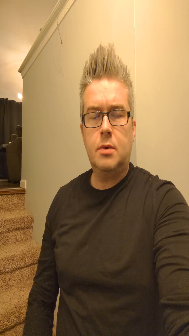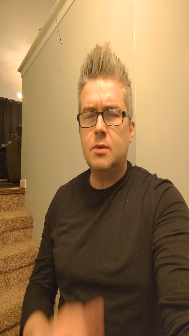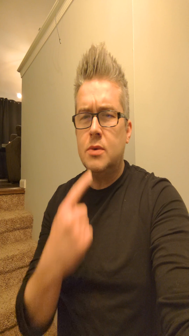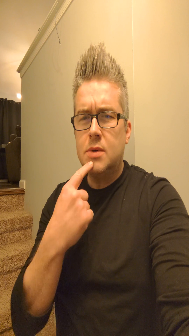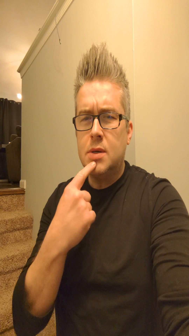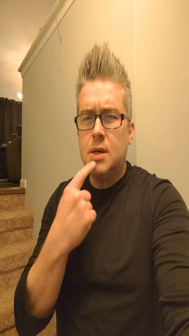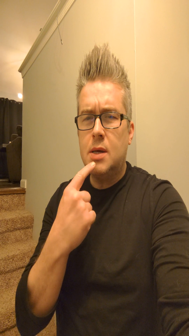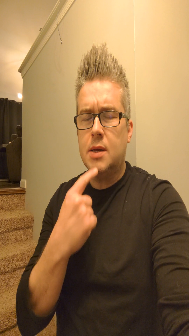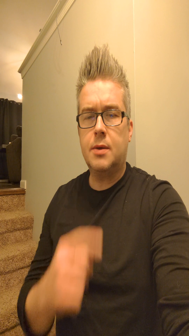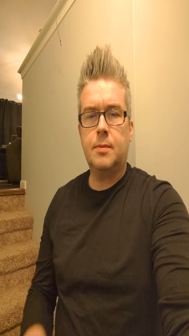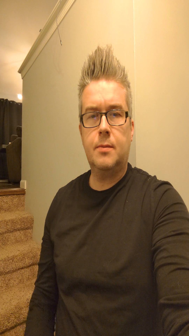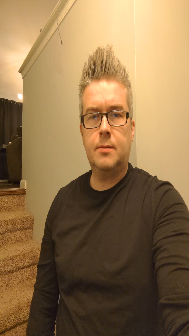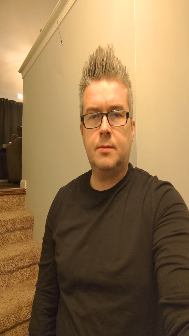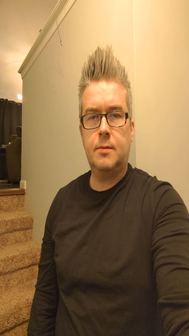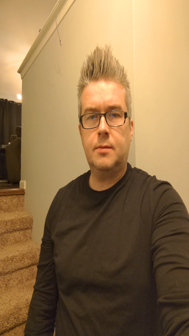say